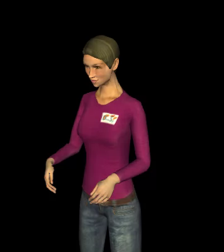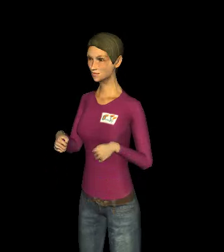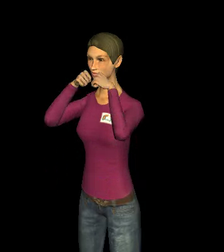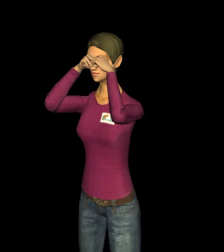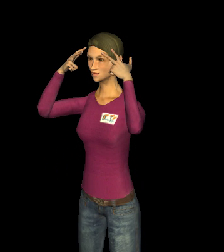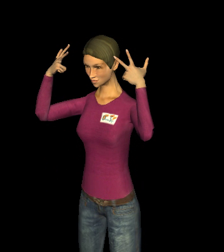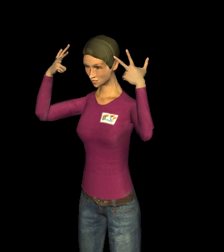قط